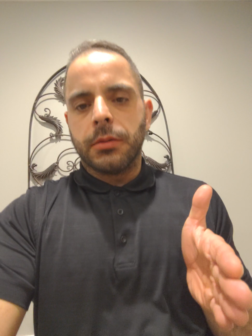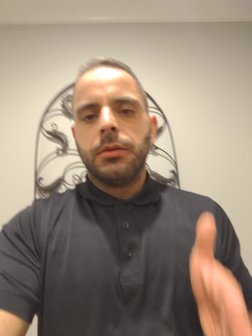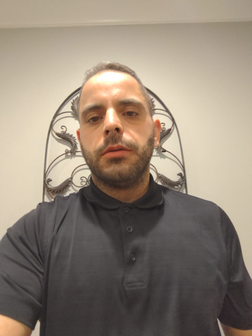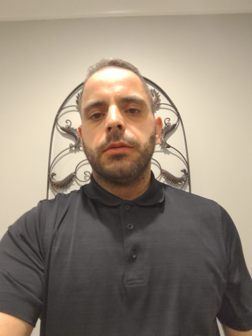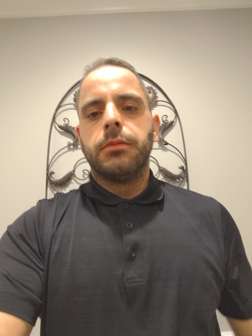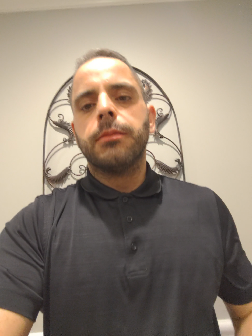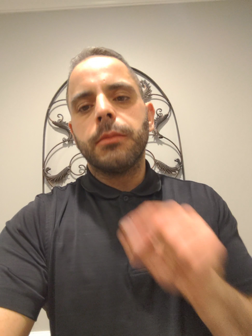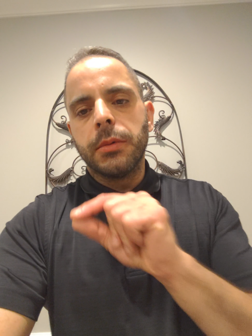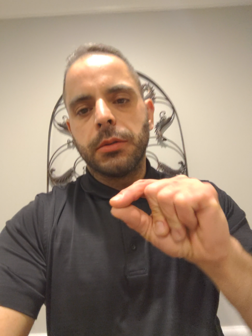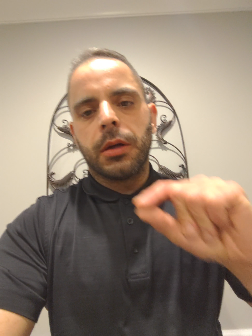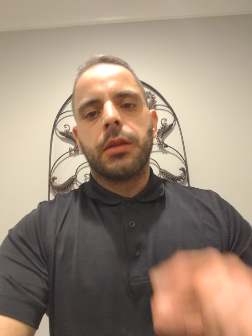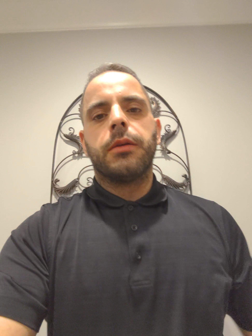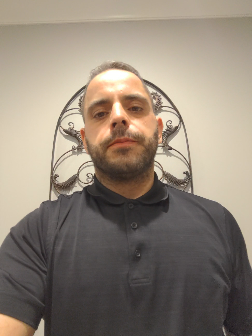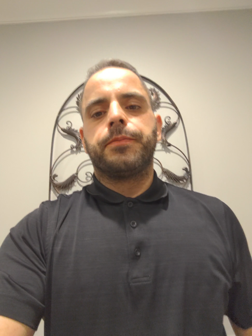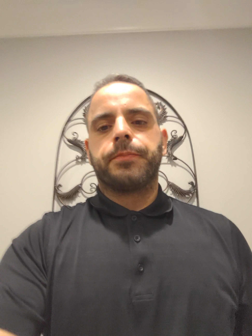pen